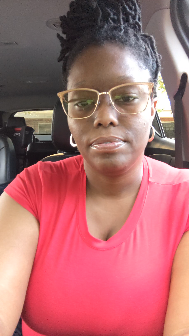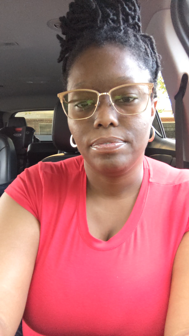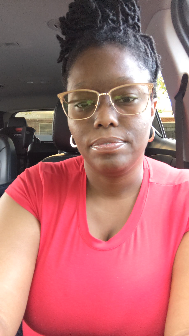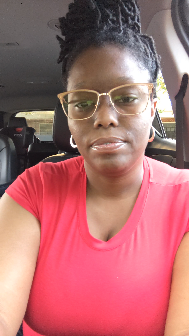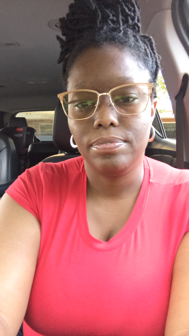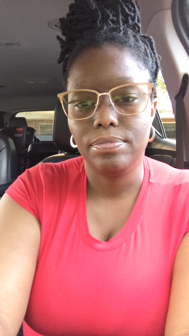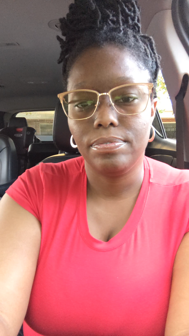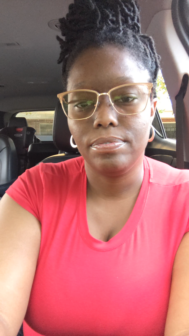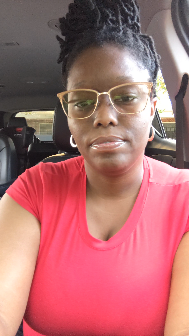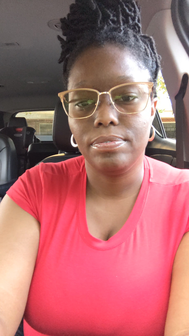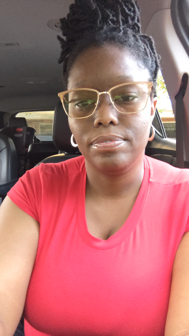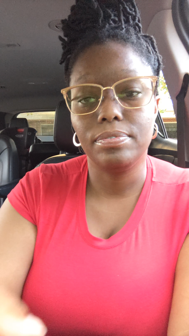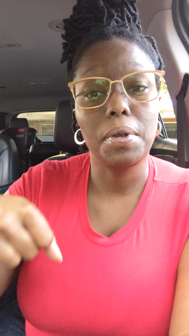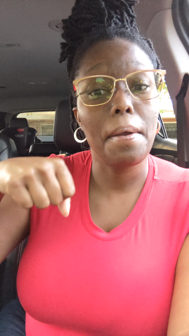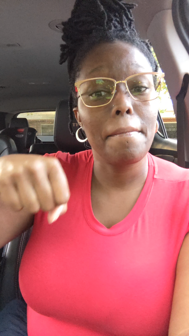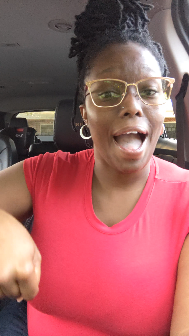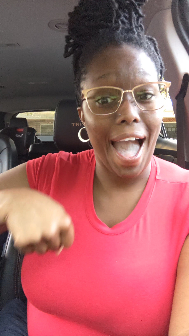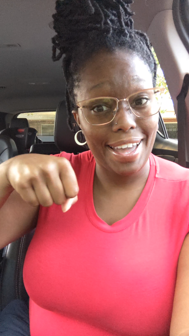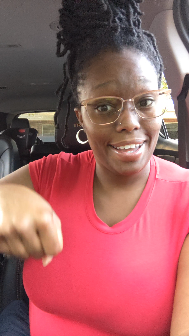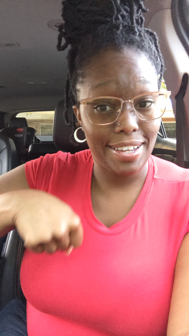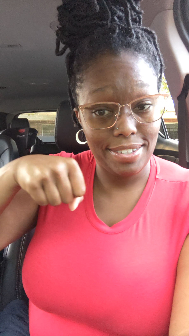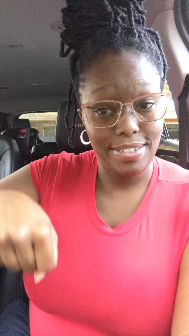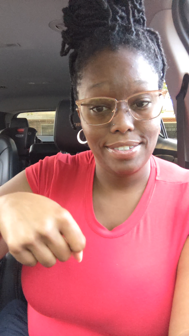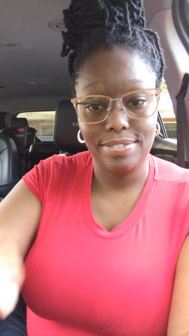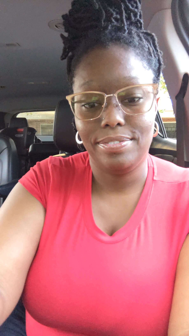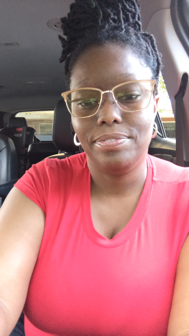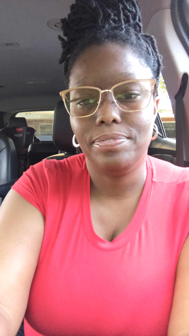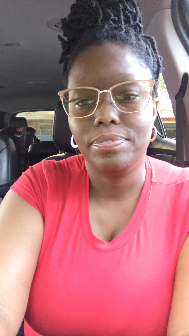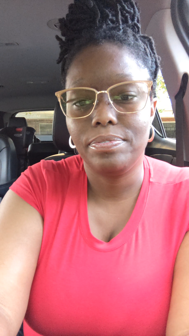bicycle